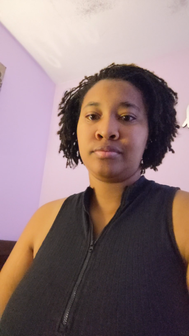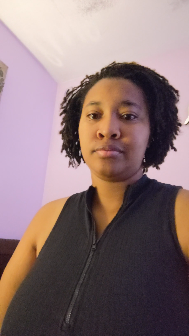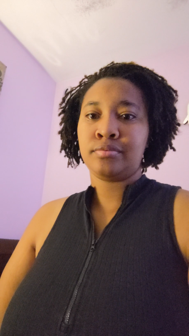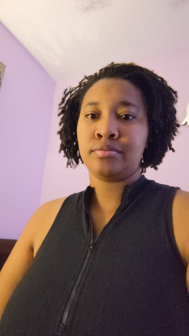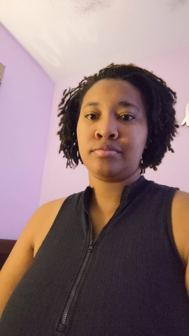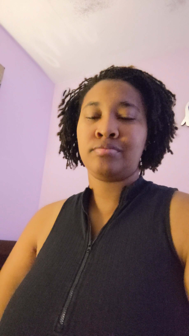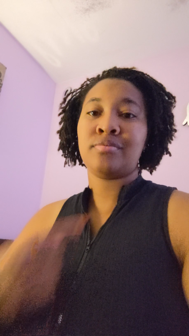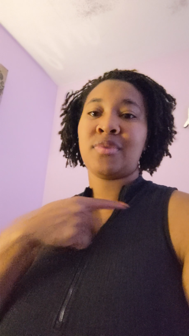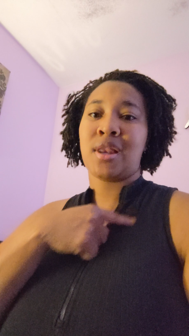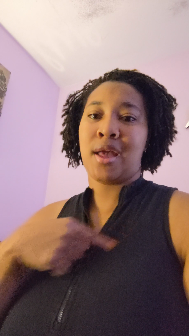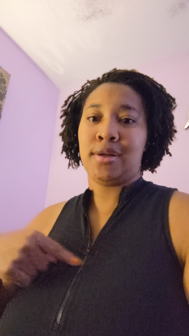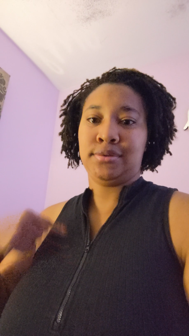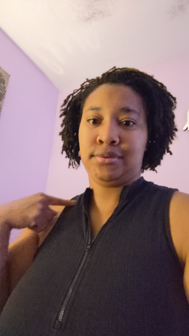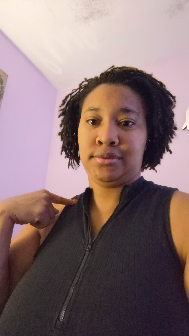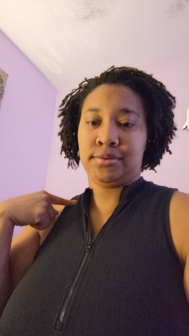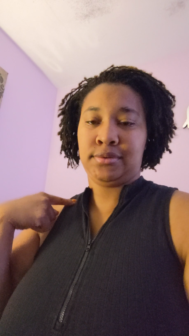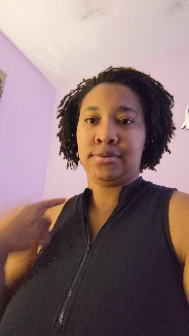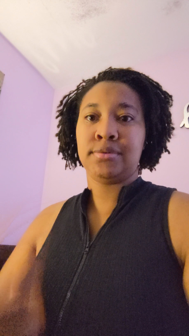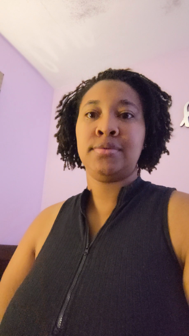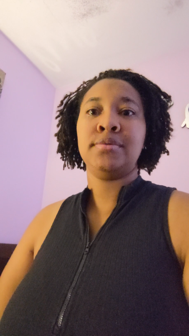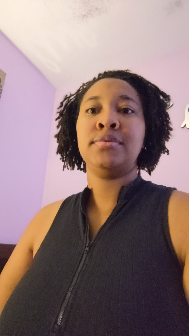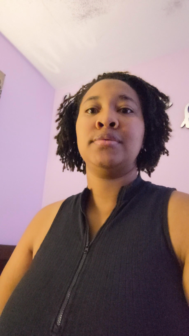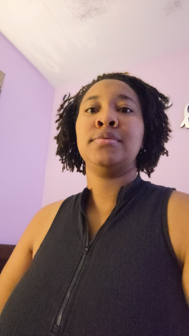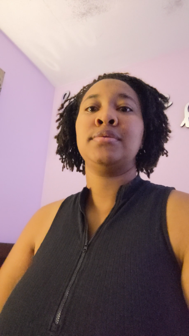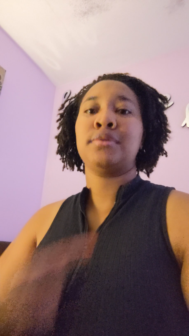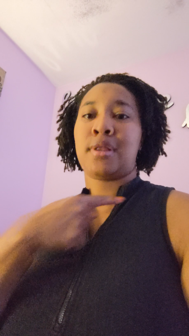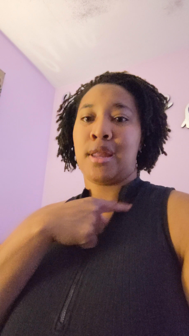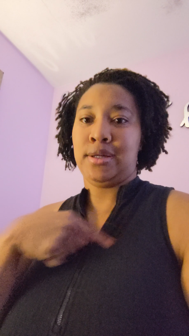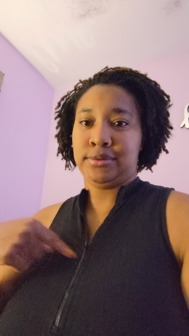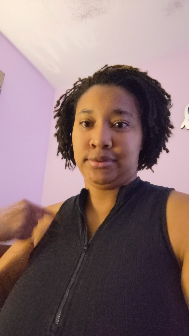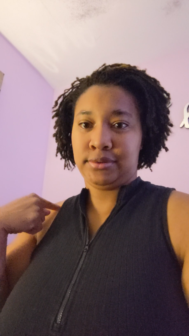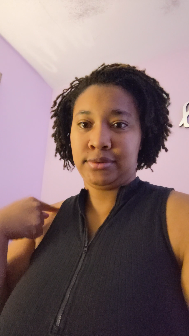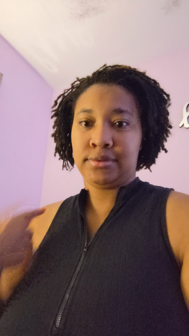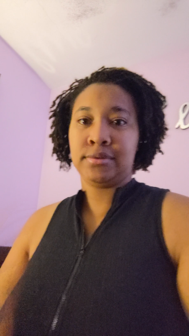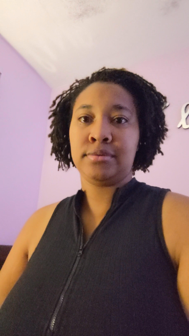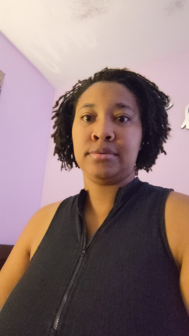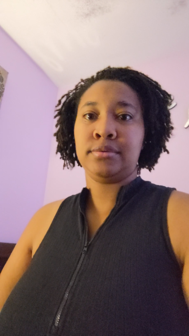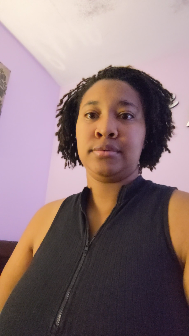necklace